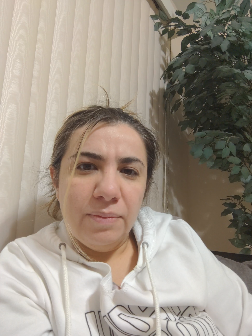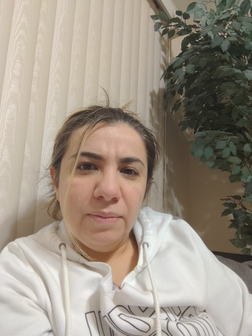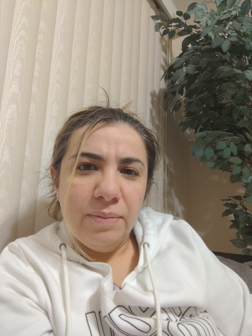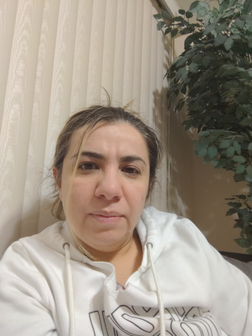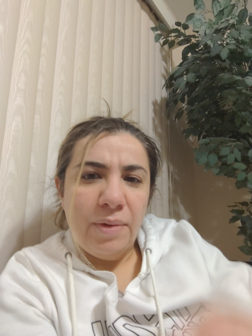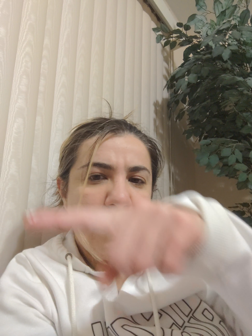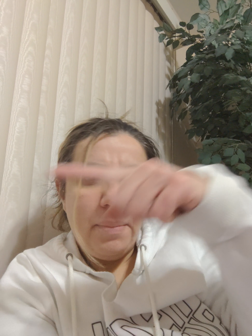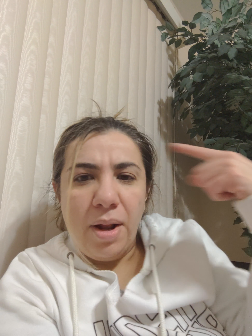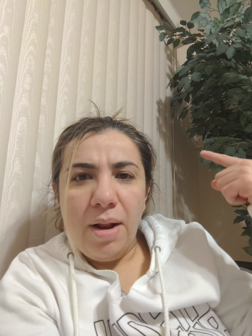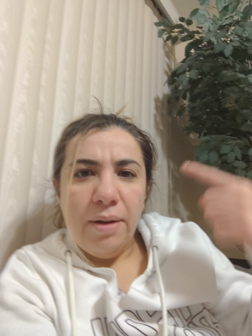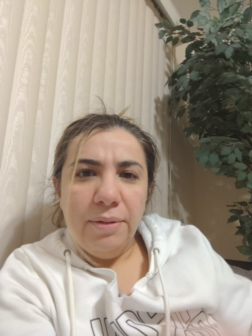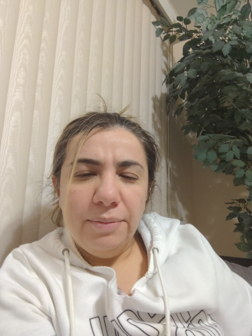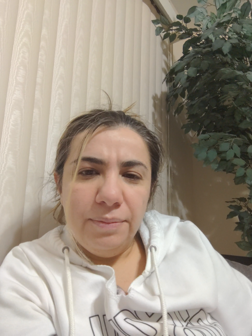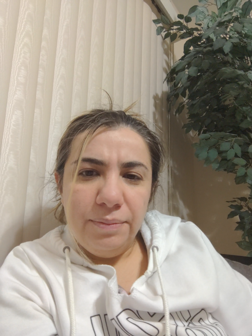black